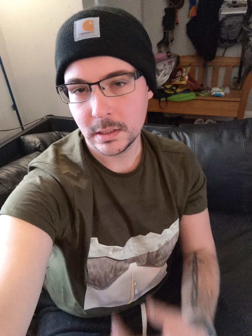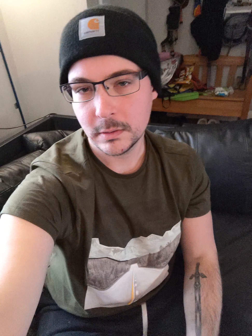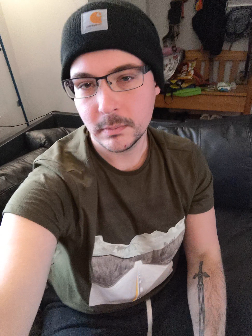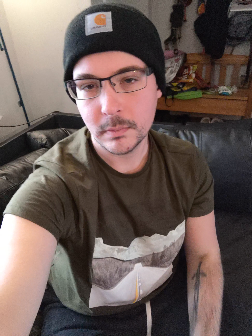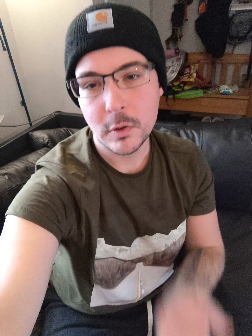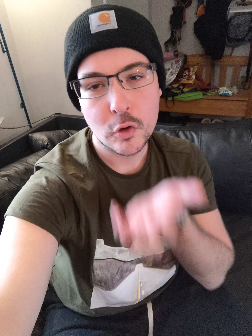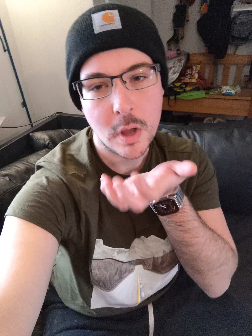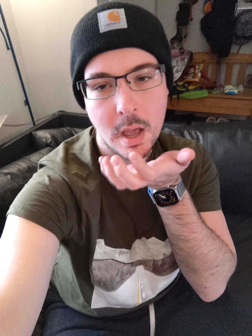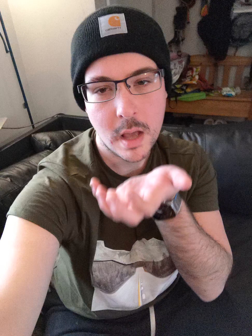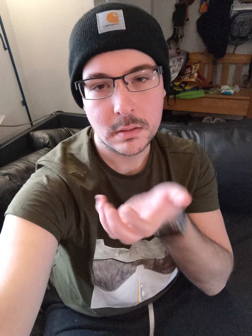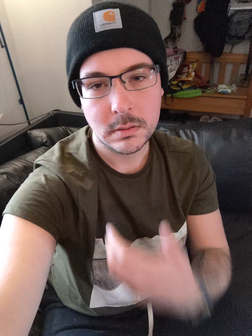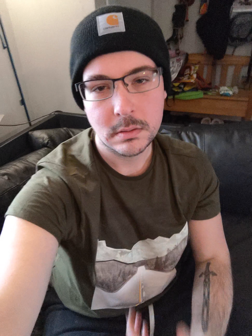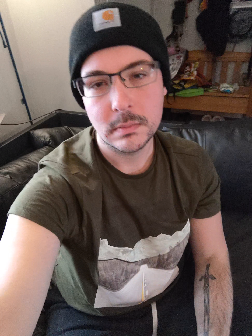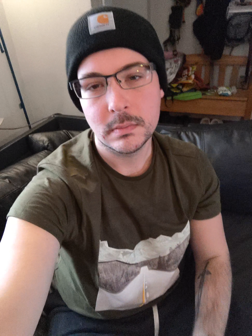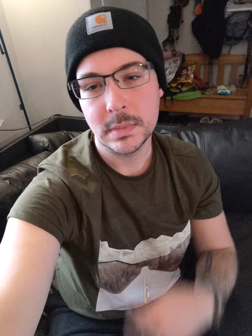grass